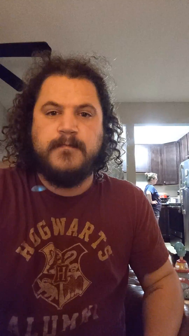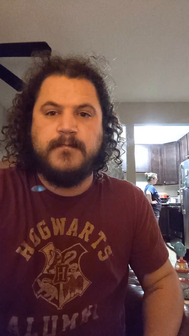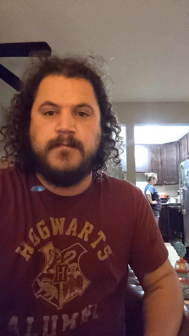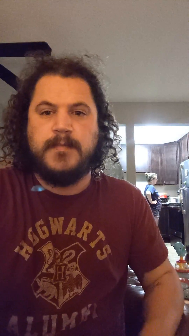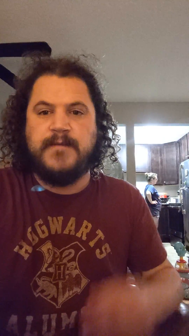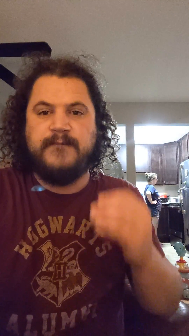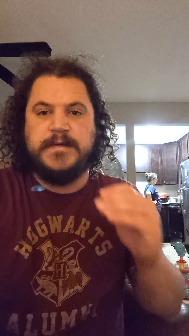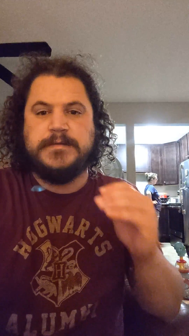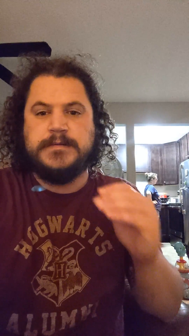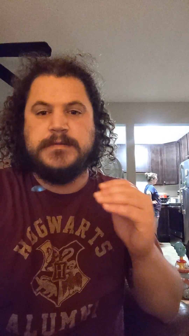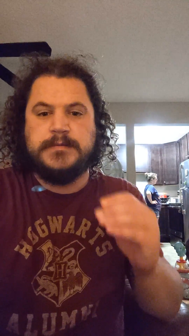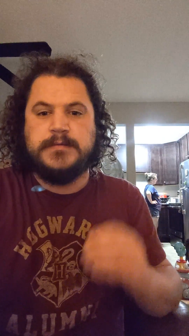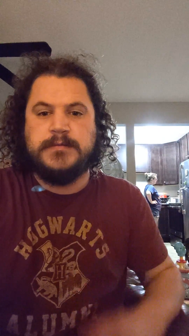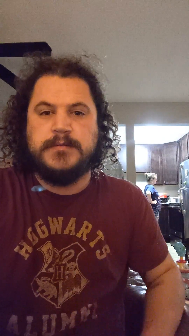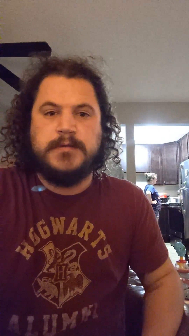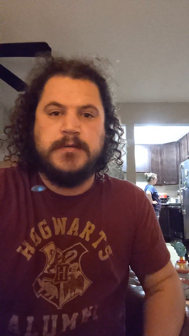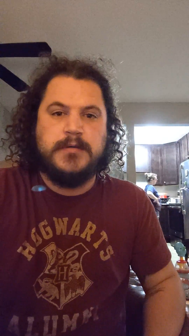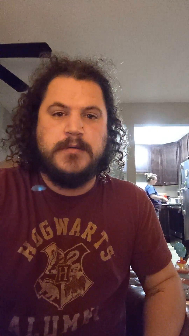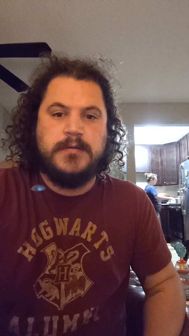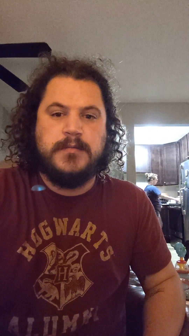fix